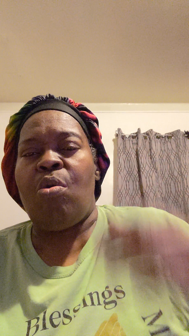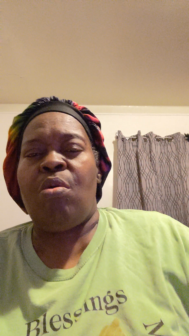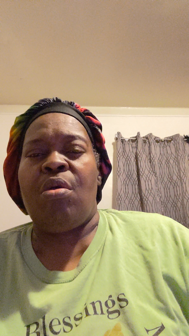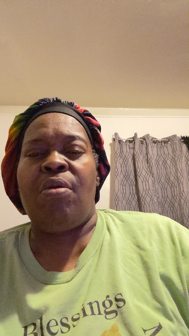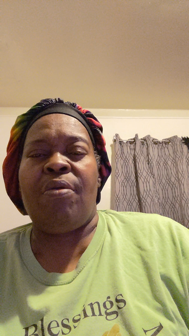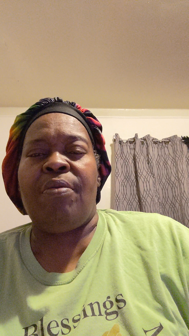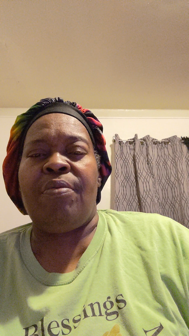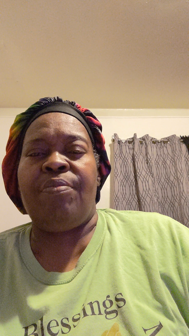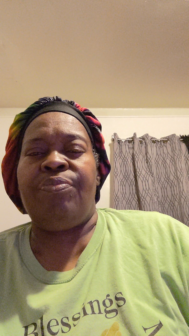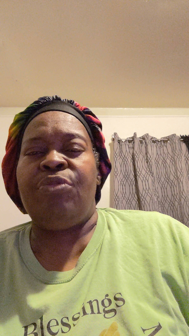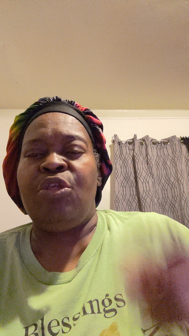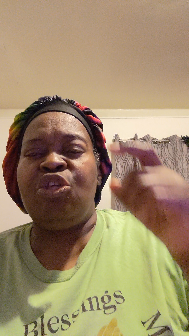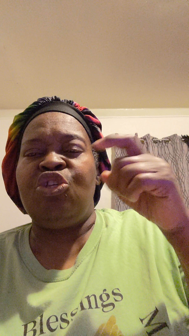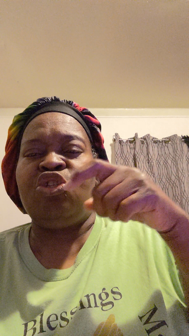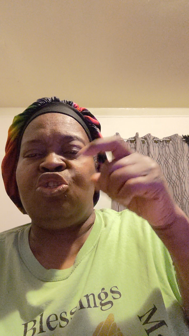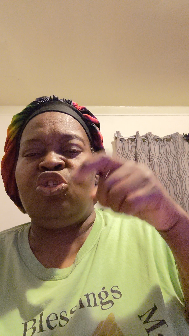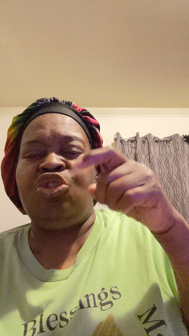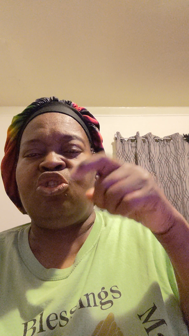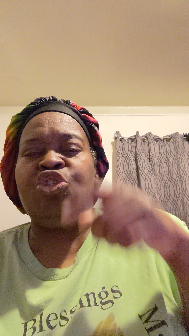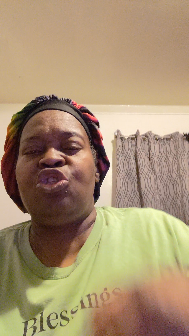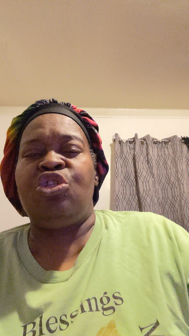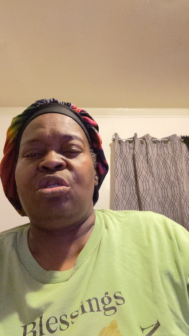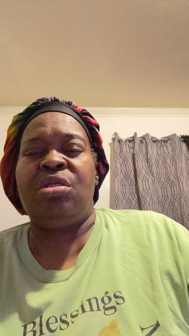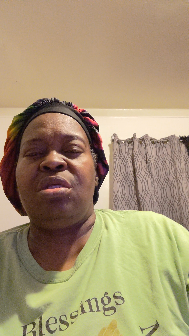should